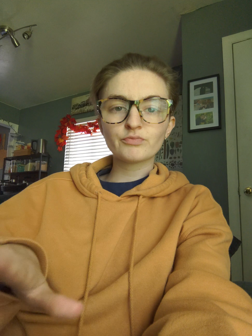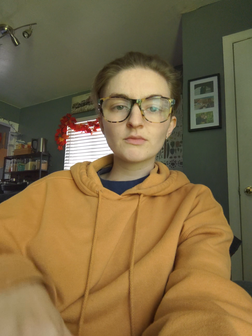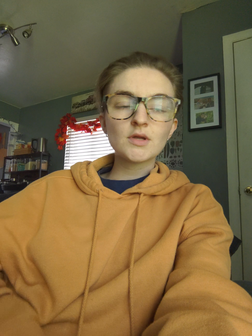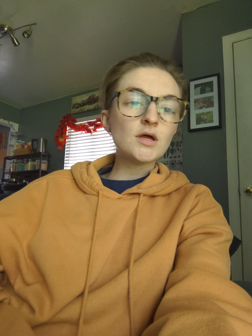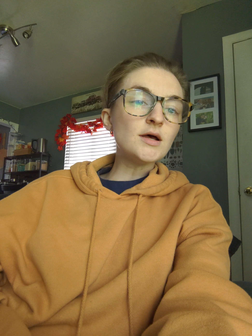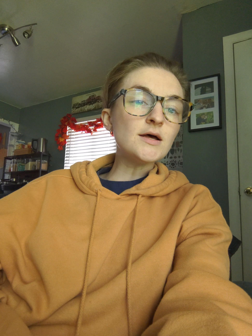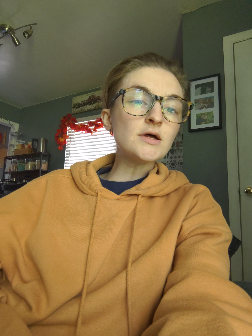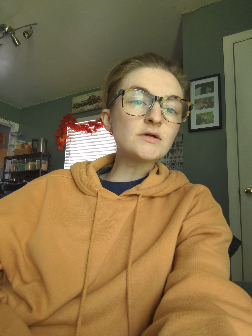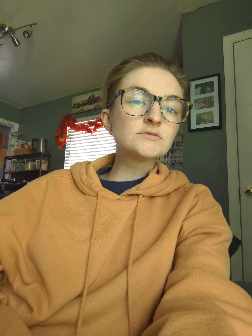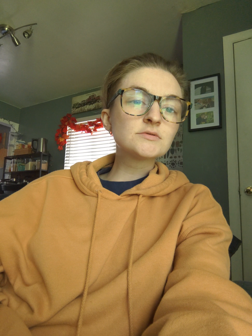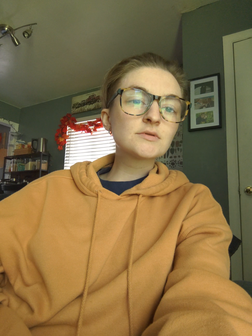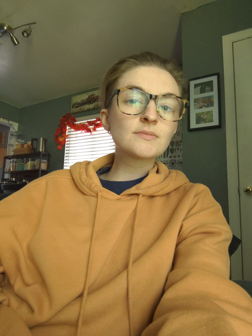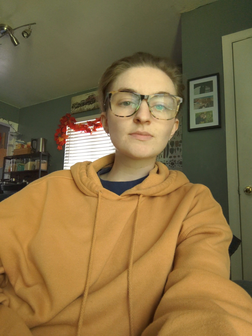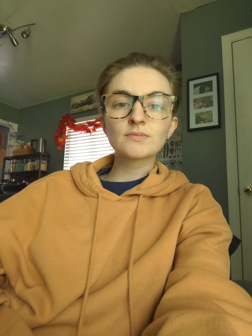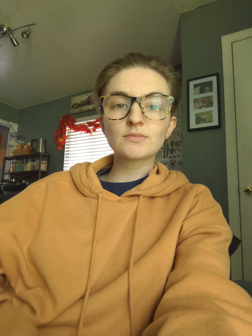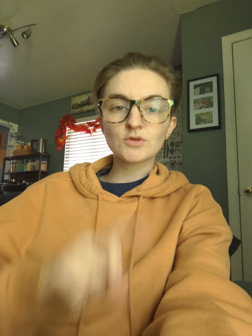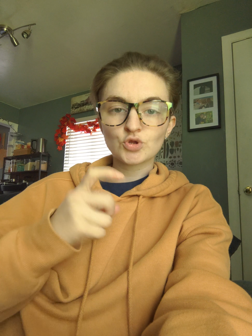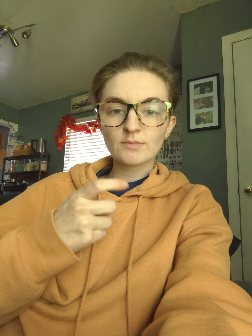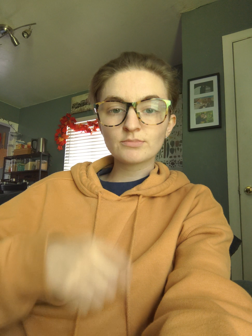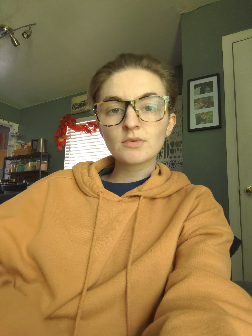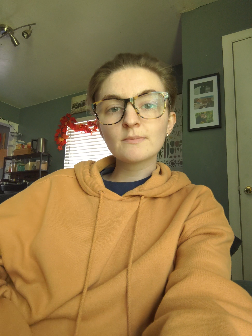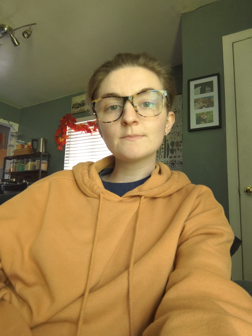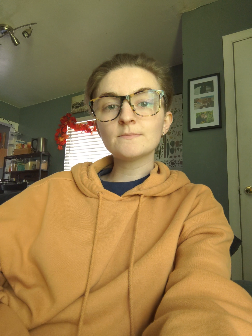friend